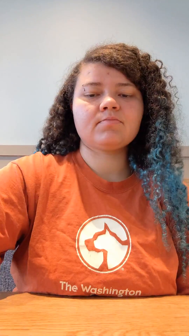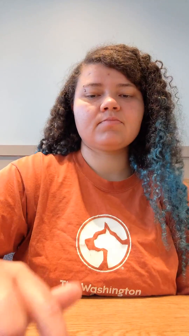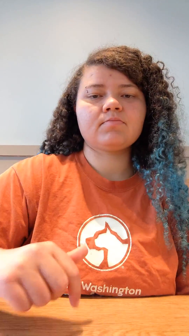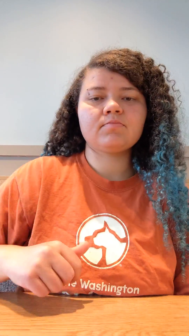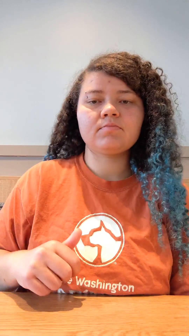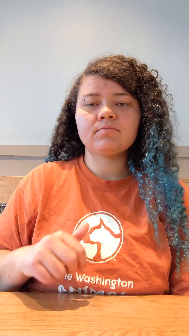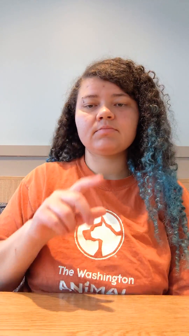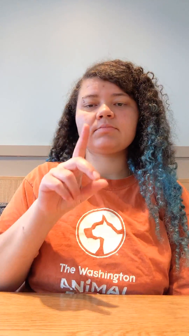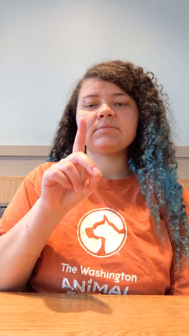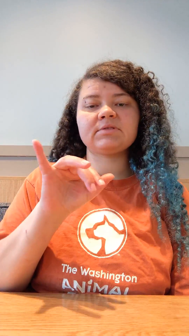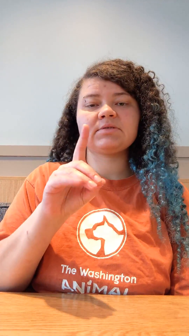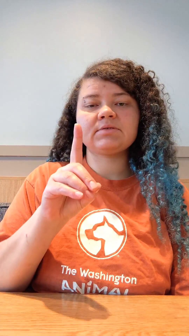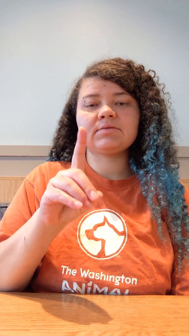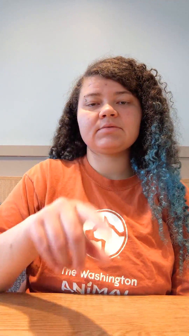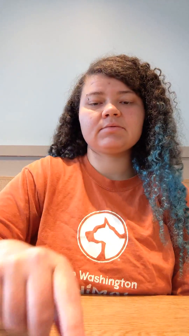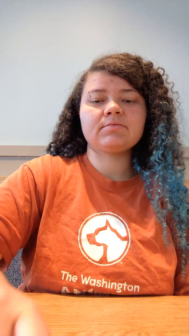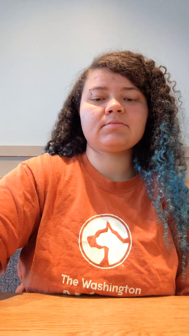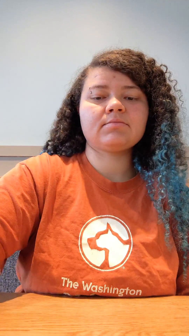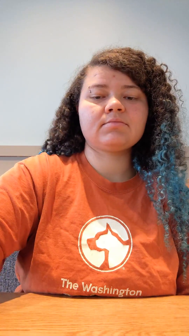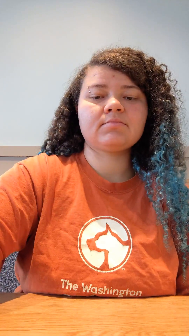did